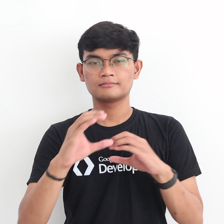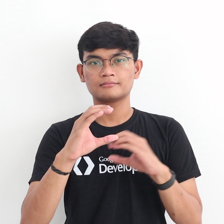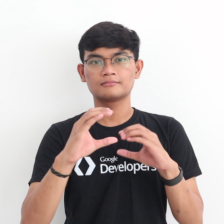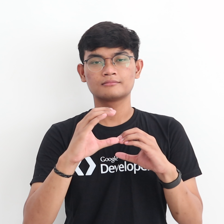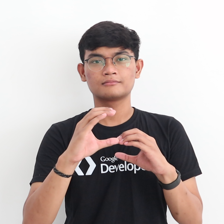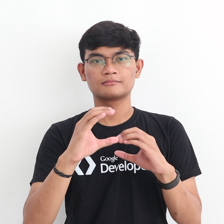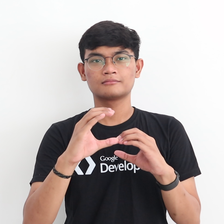S